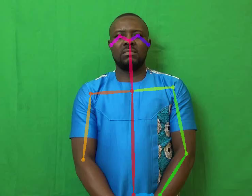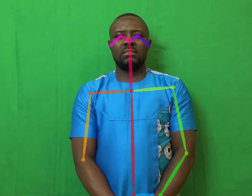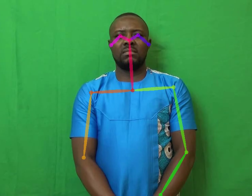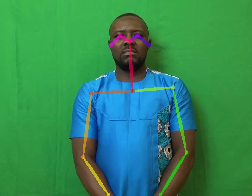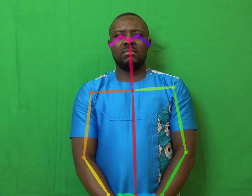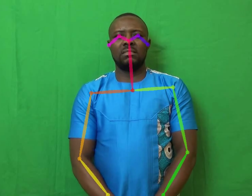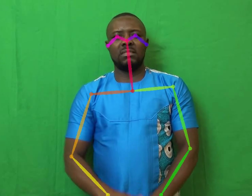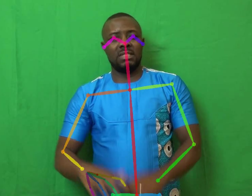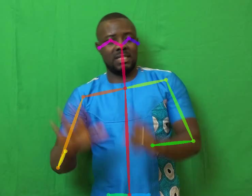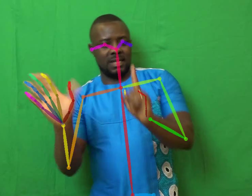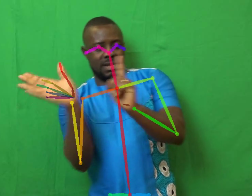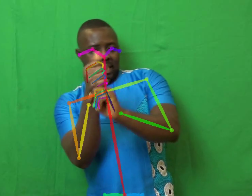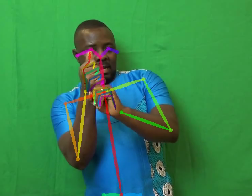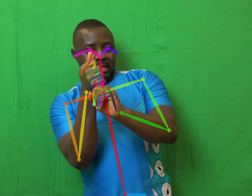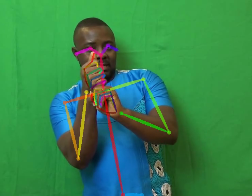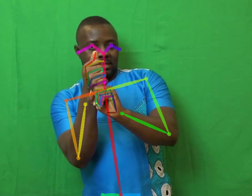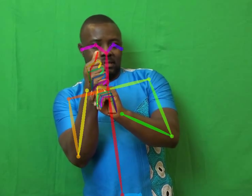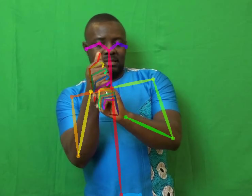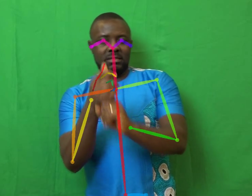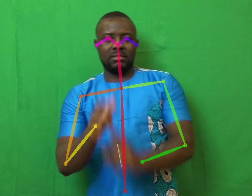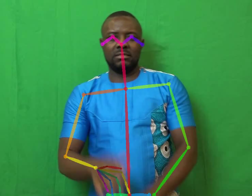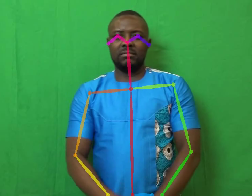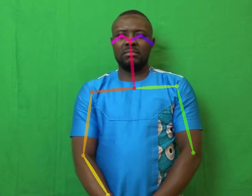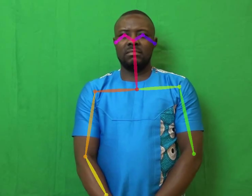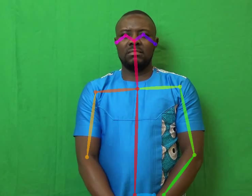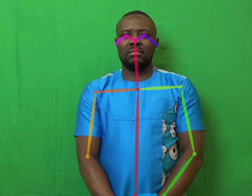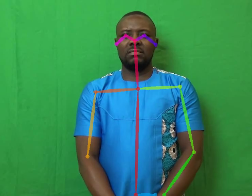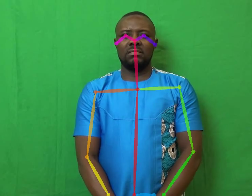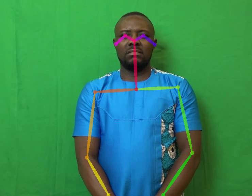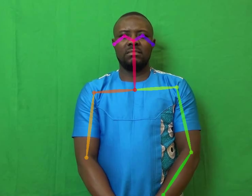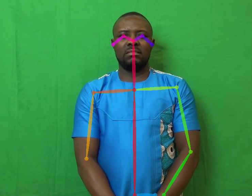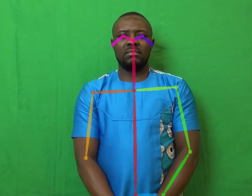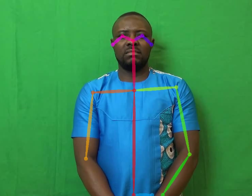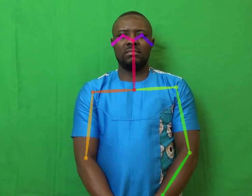catch